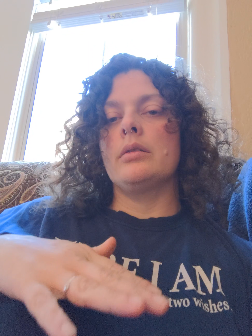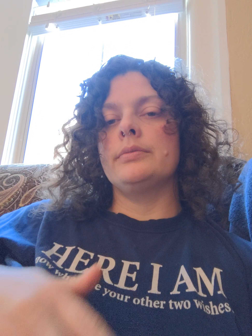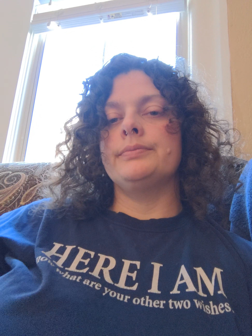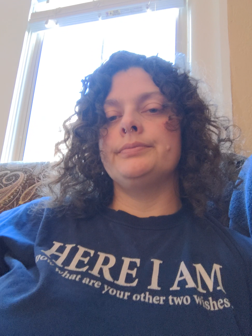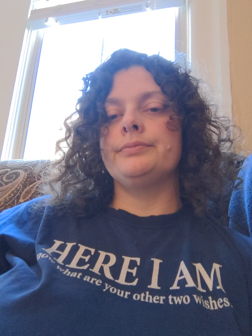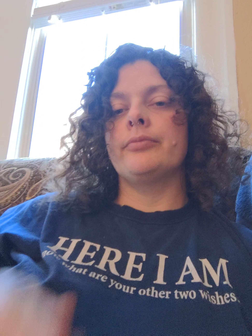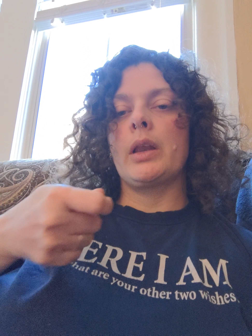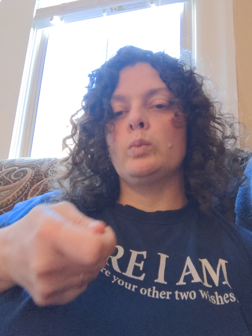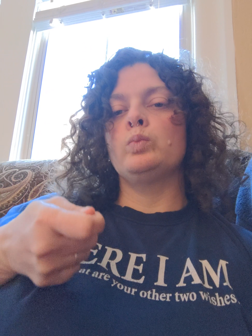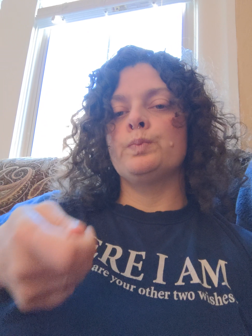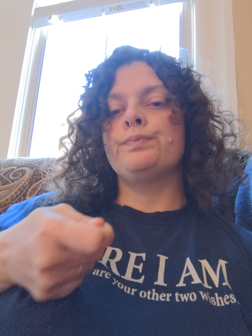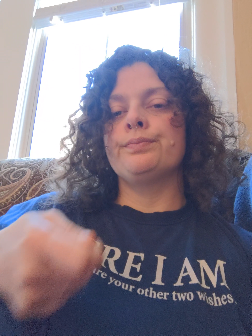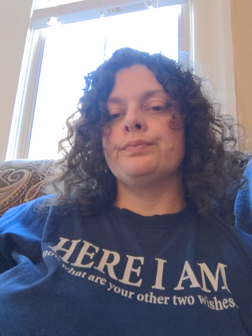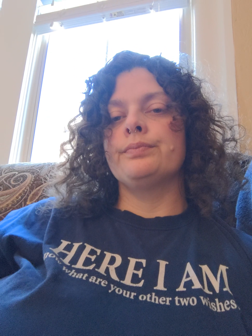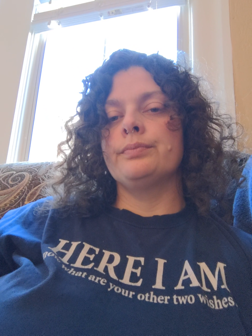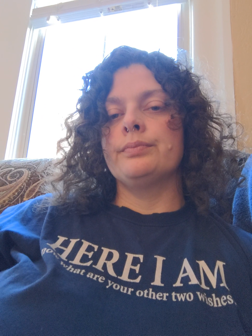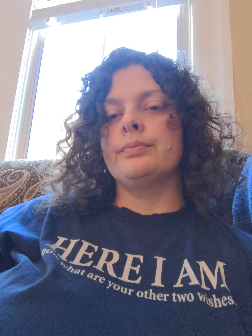vacuum